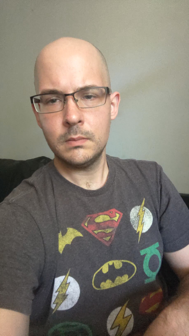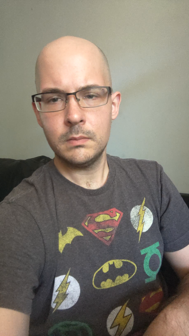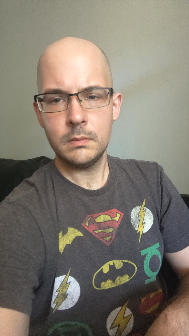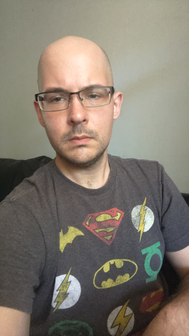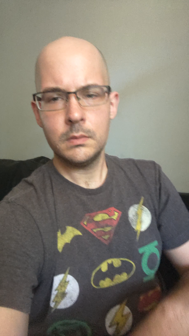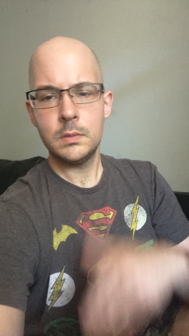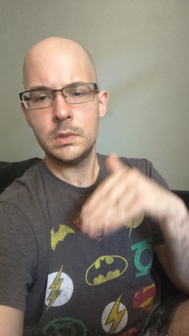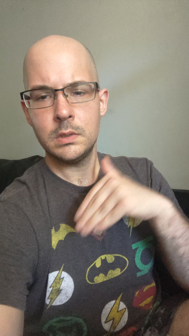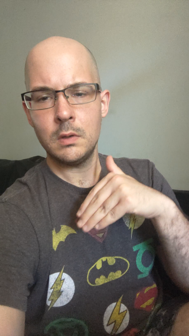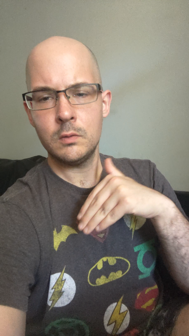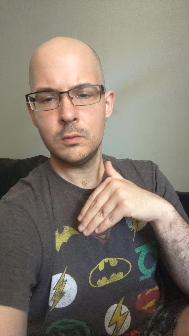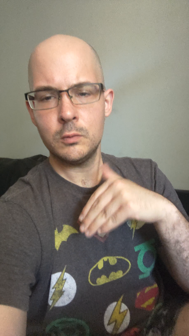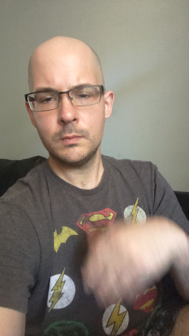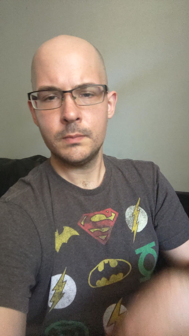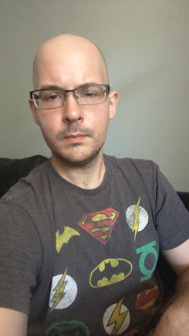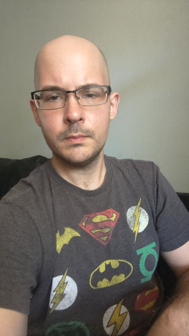doctor